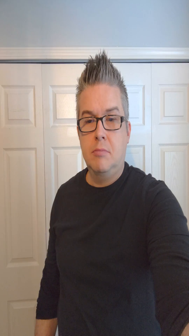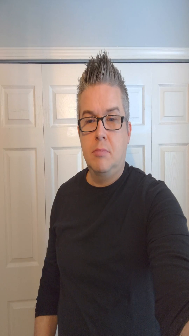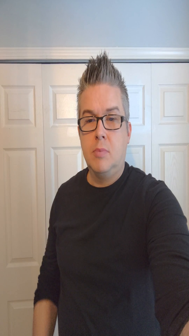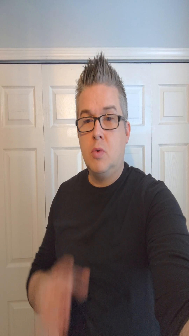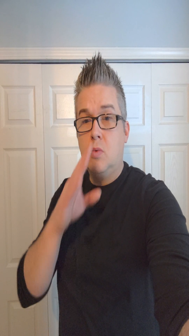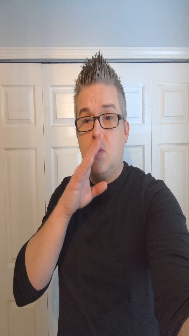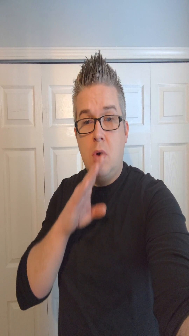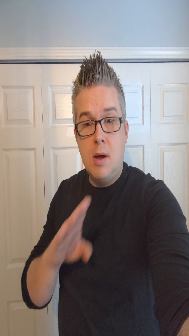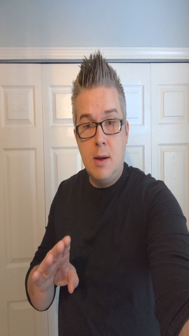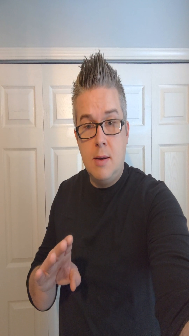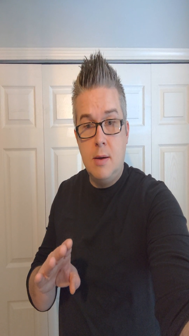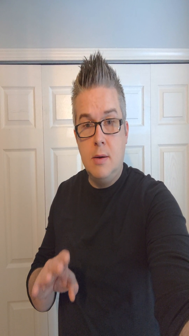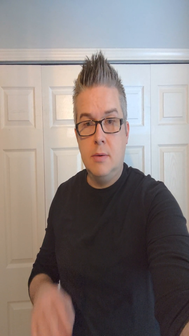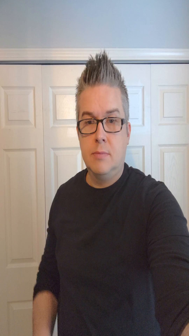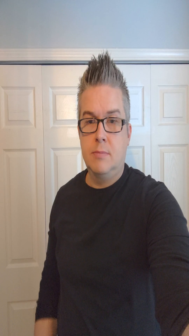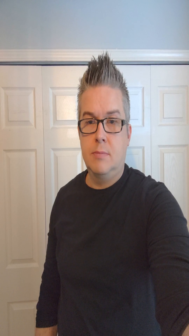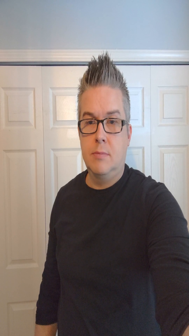quiet